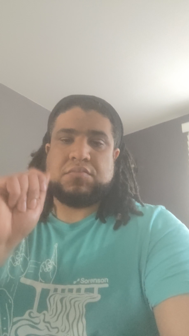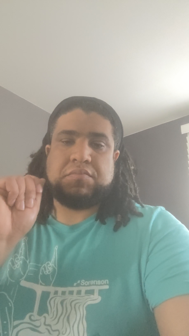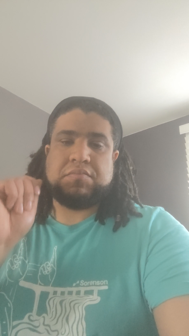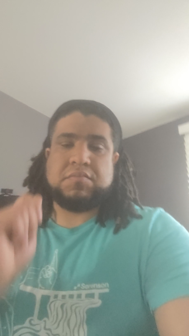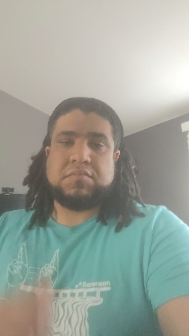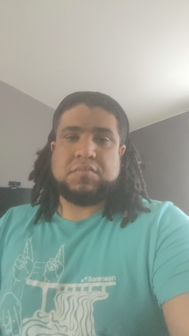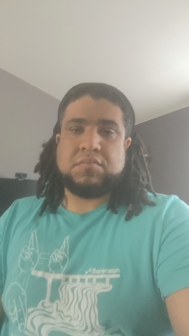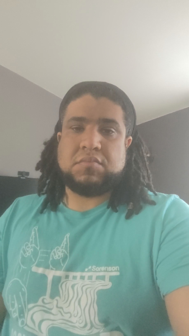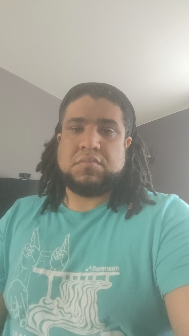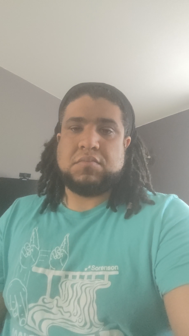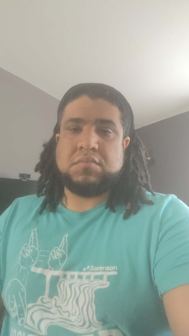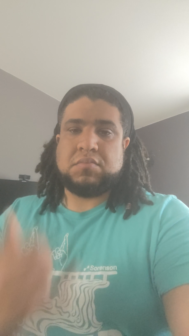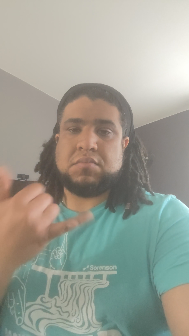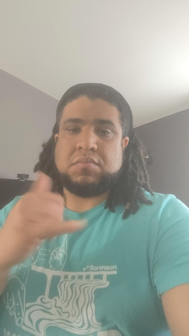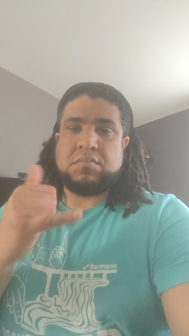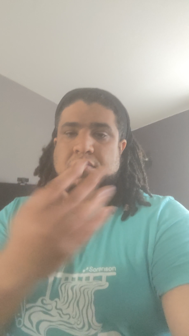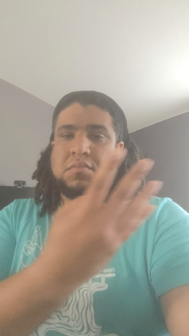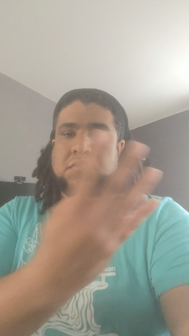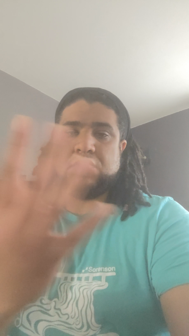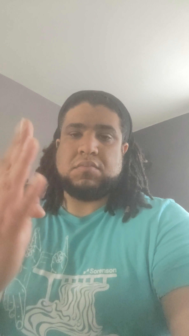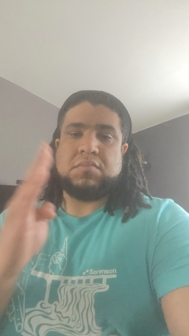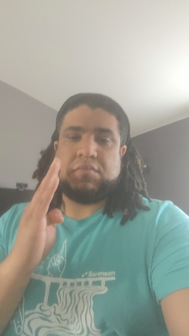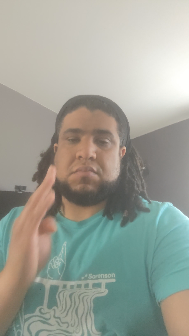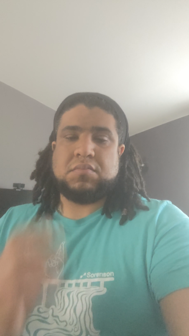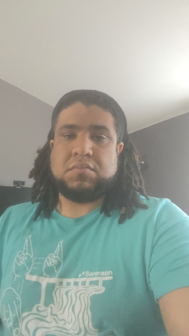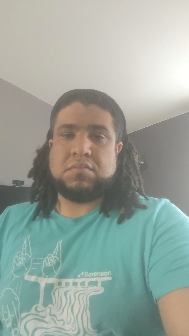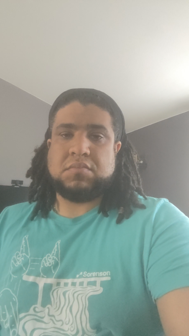playpen